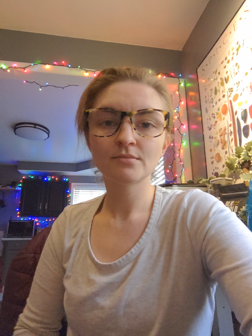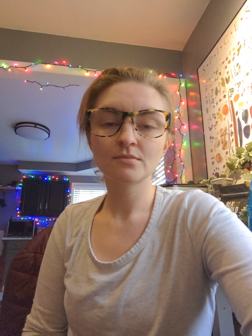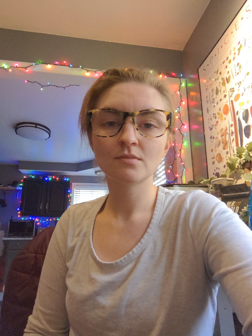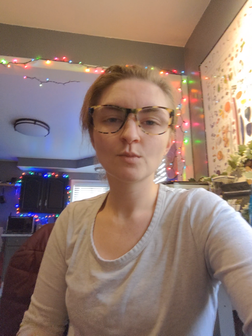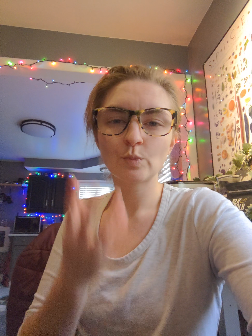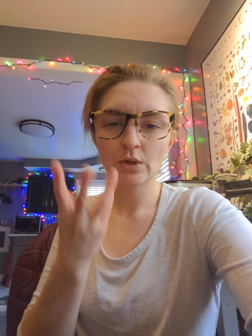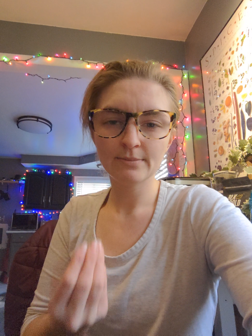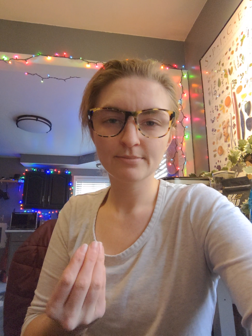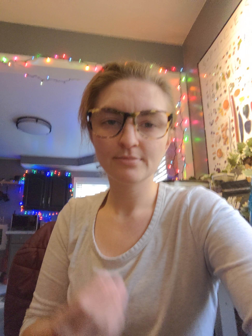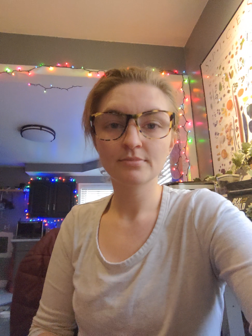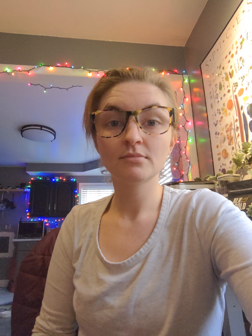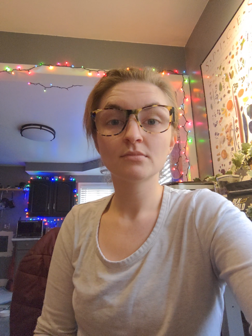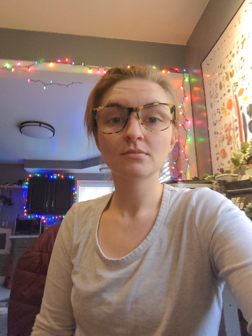wet